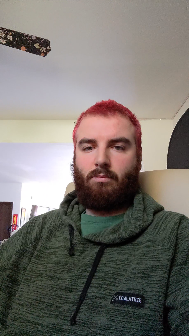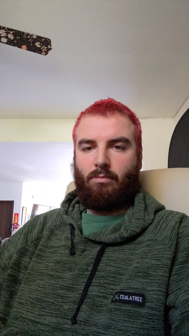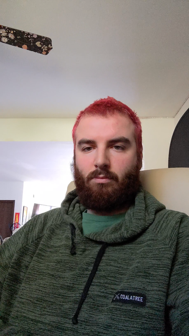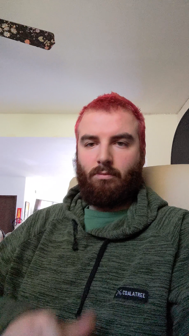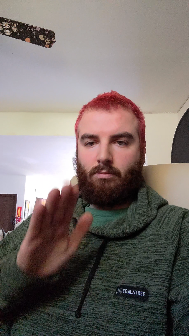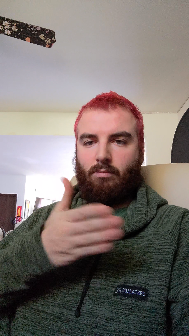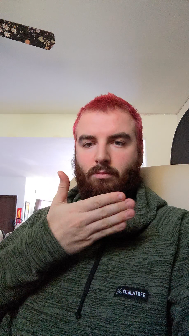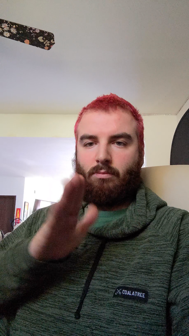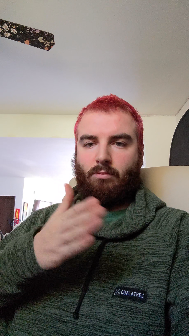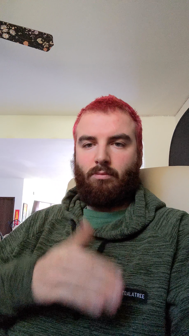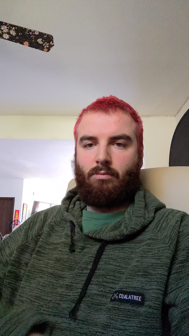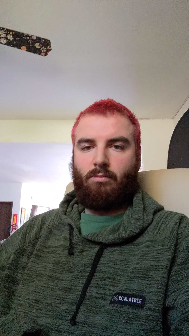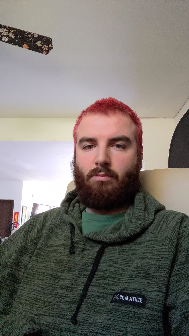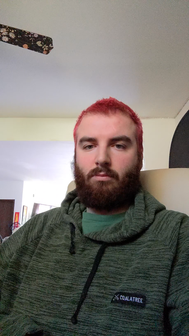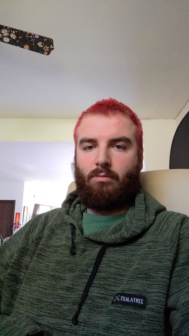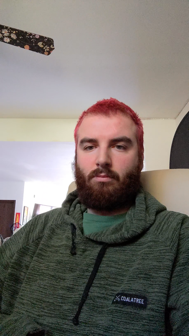share